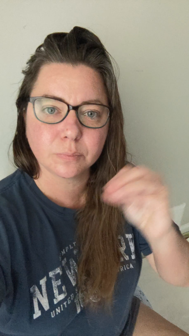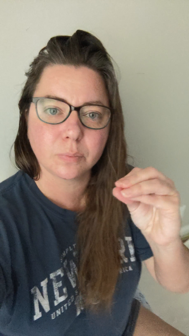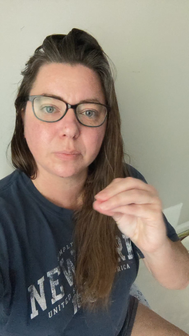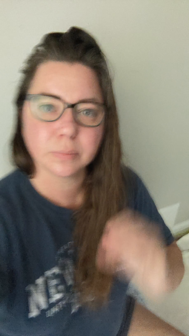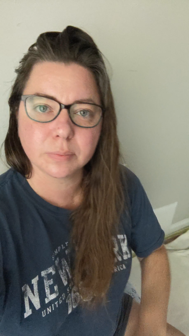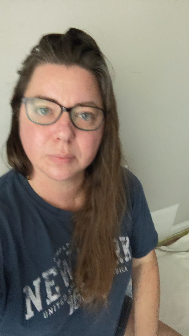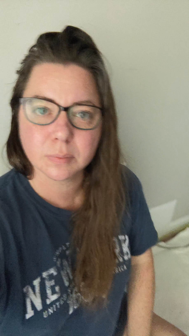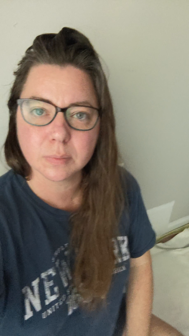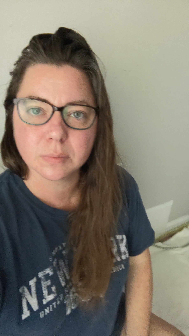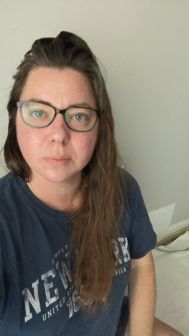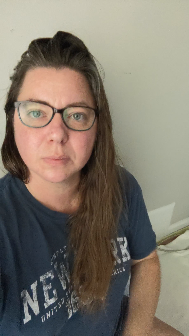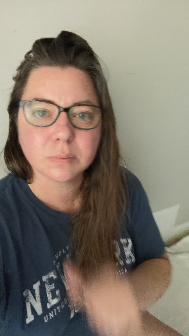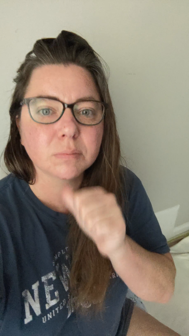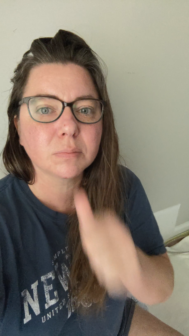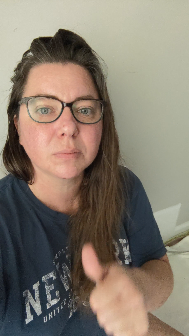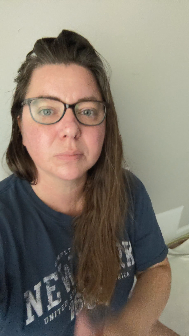don't